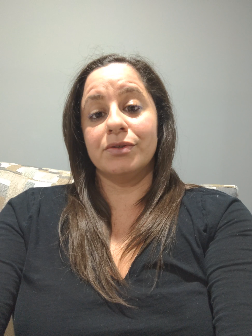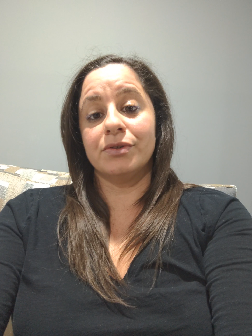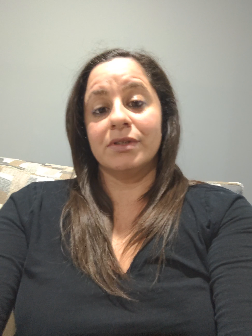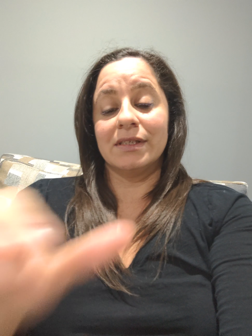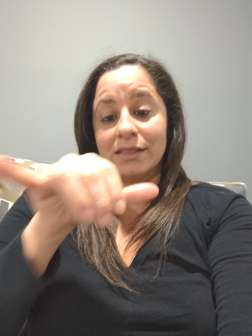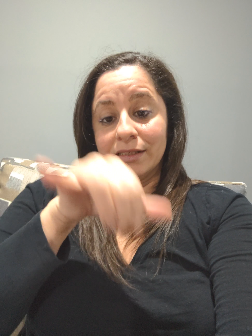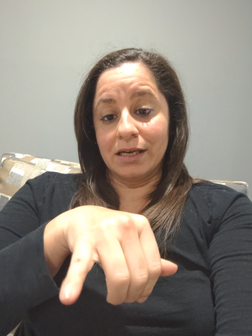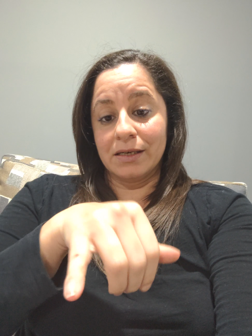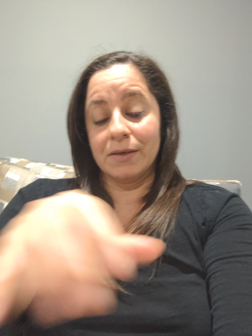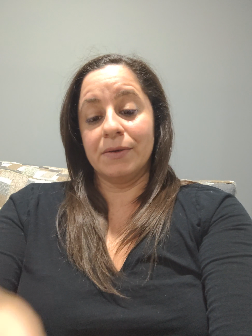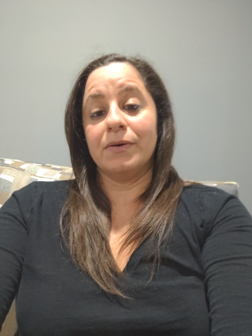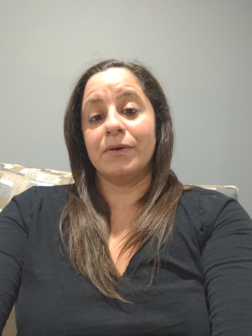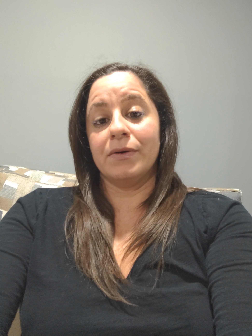stay